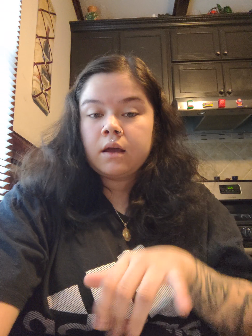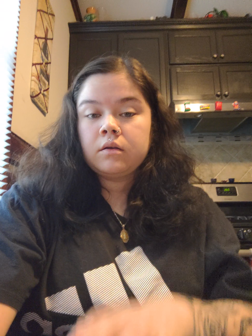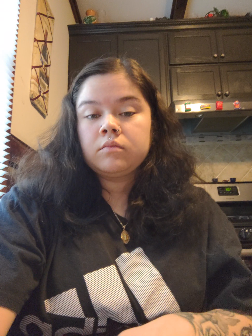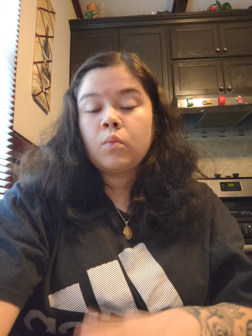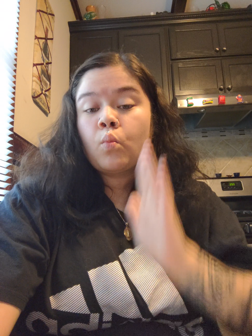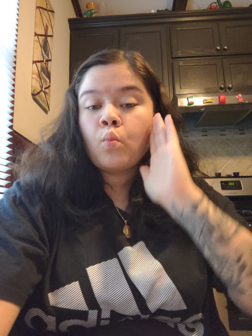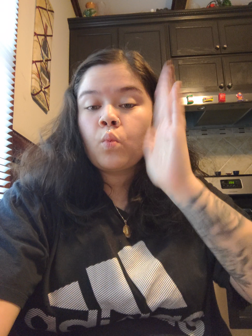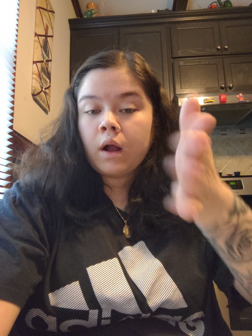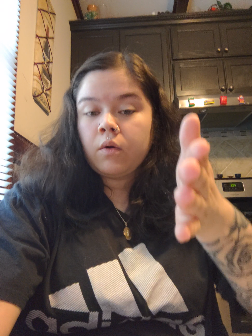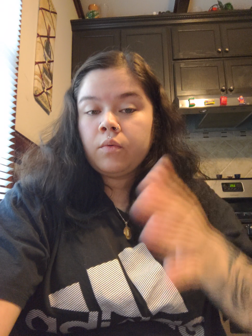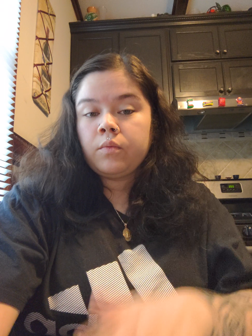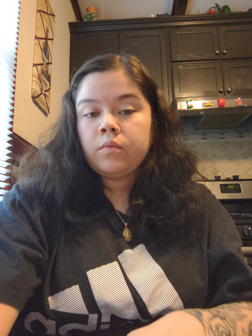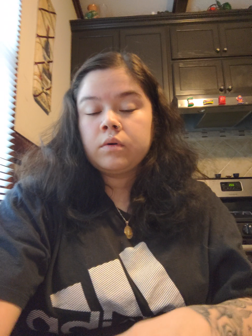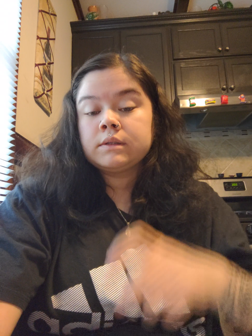will